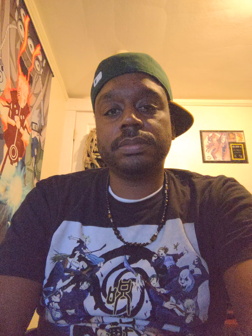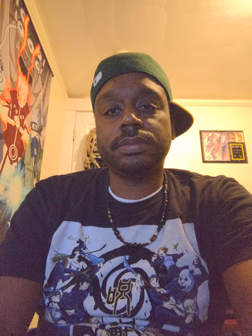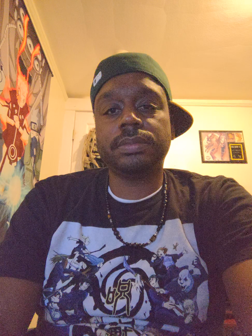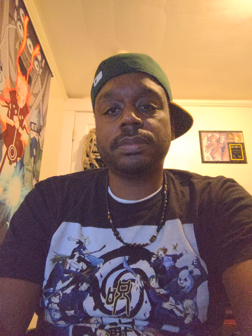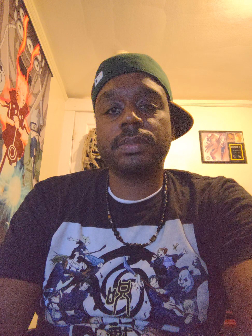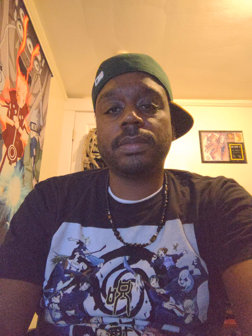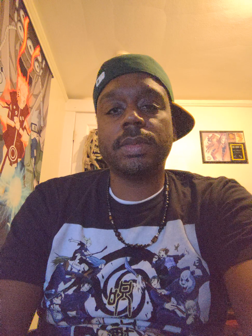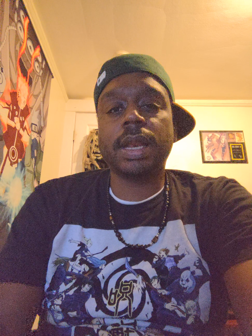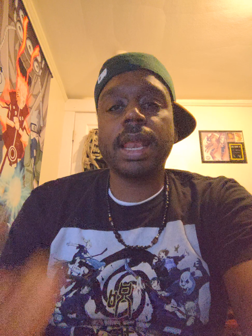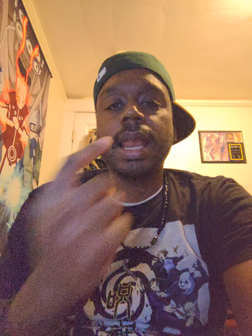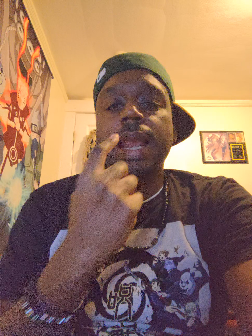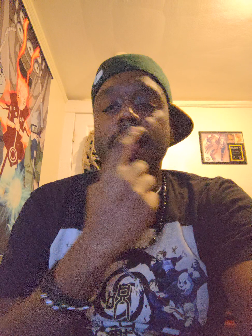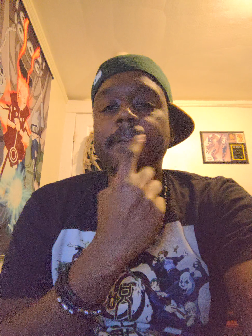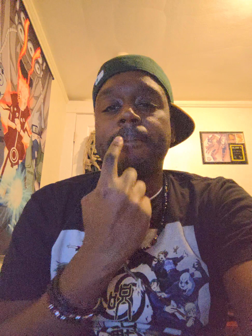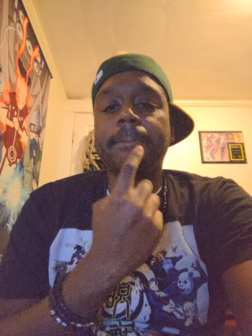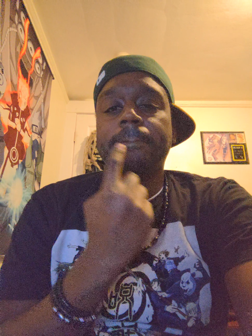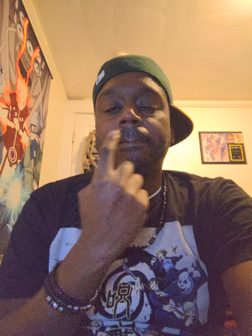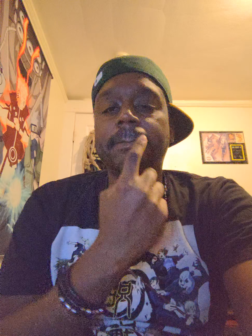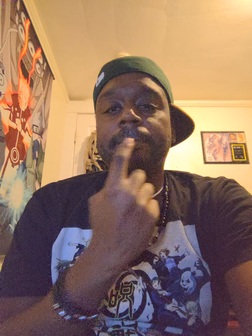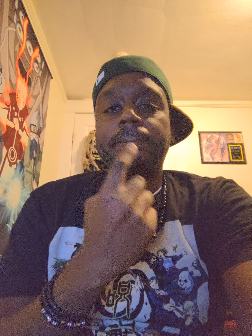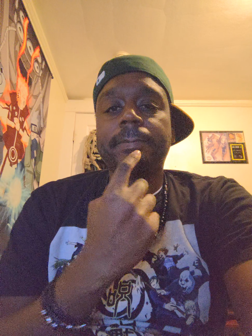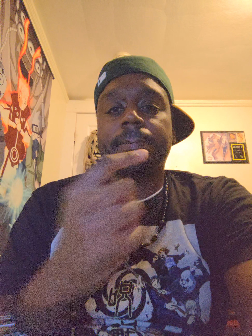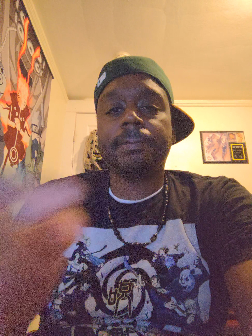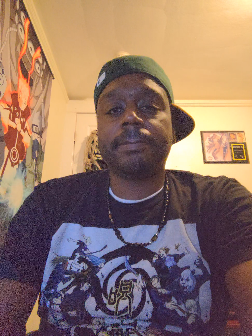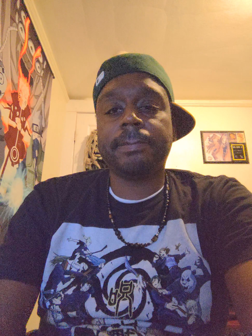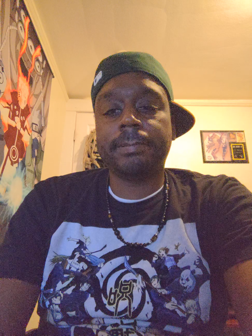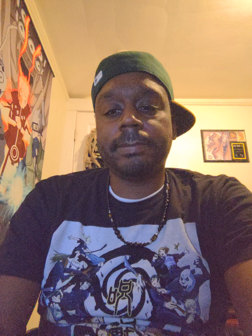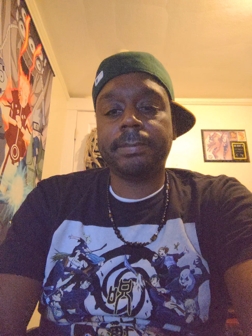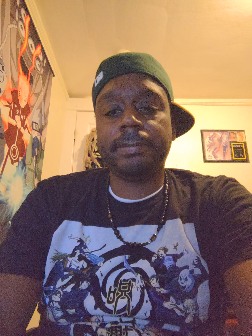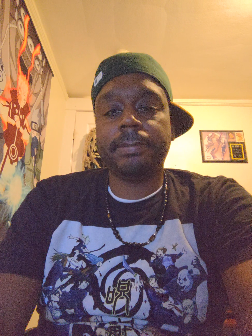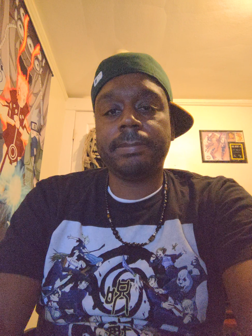lips